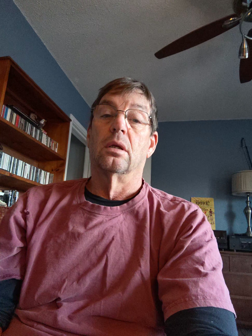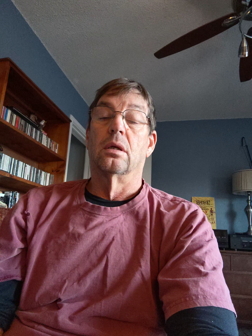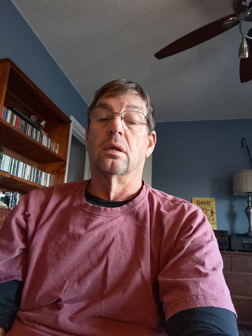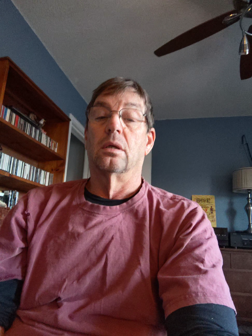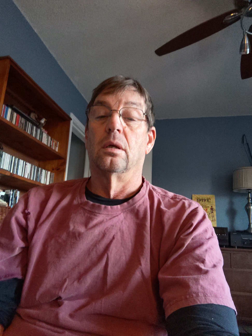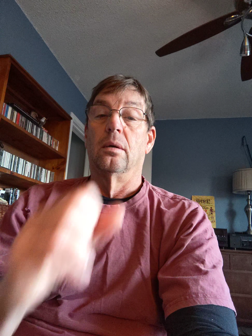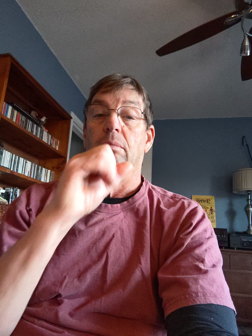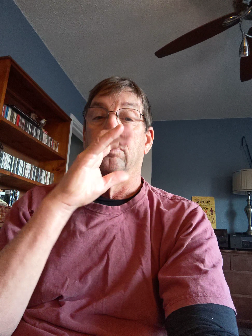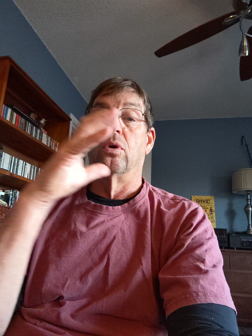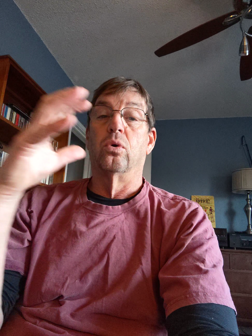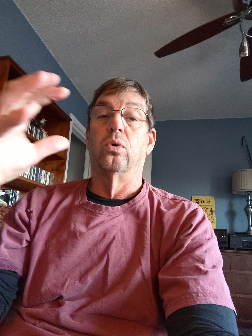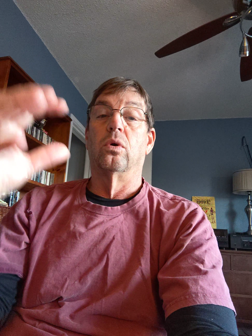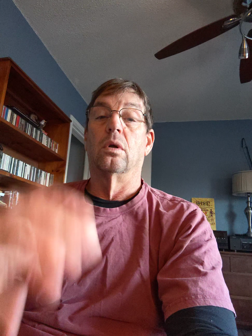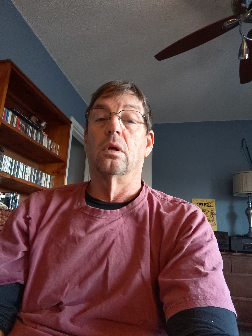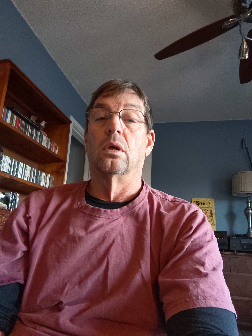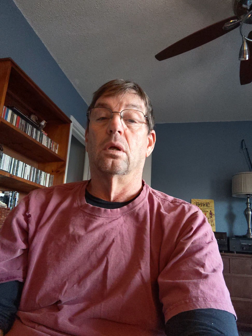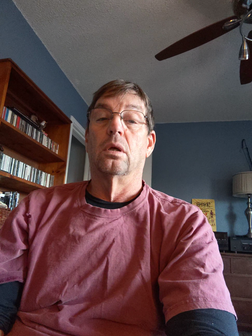balloon